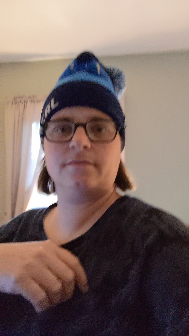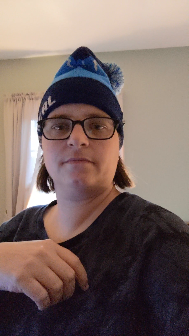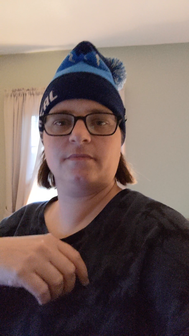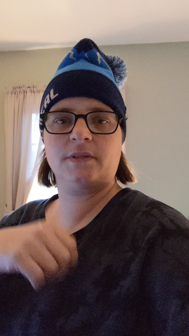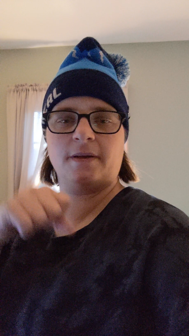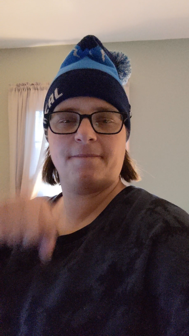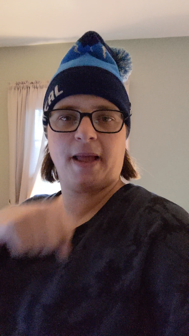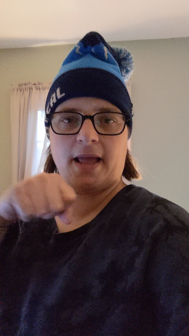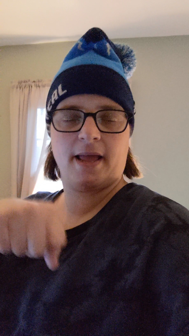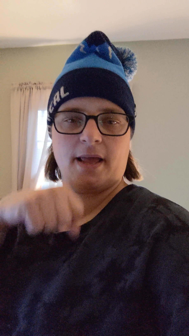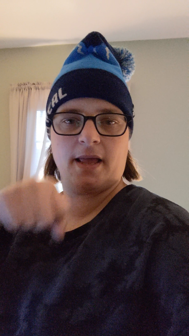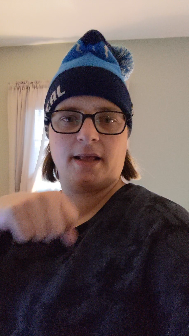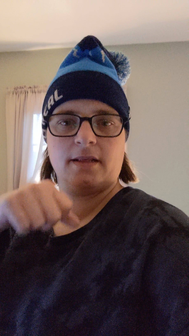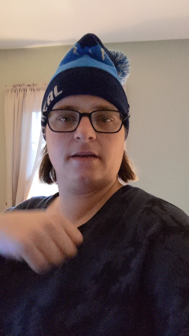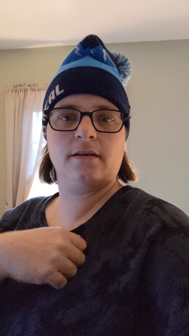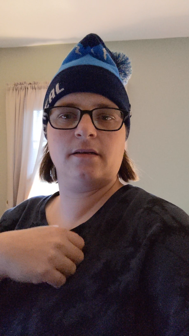bicycle